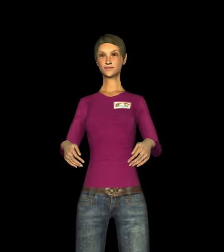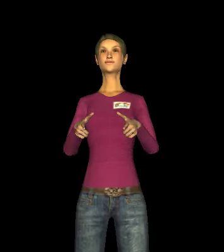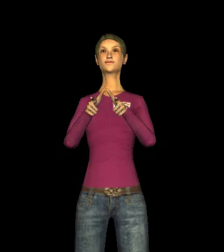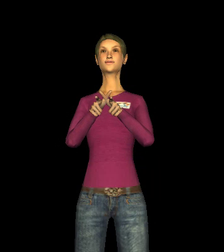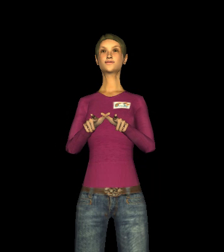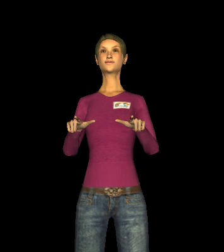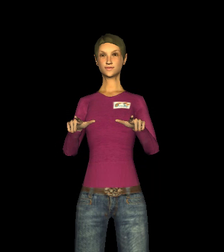لغة